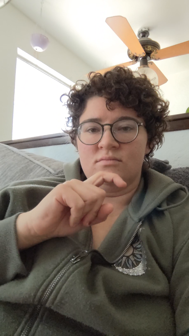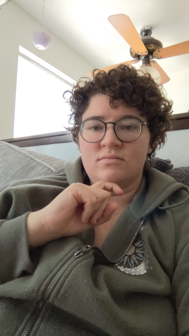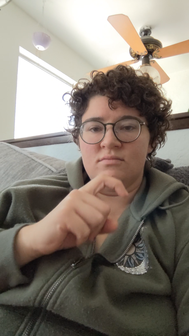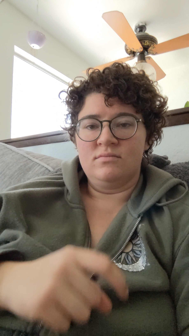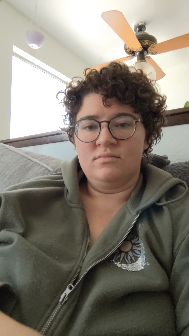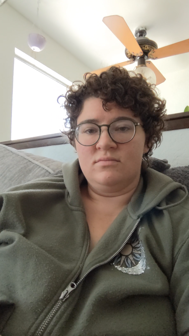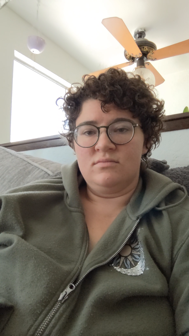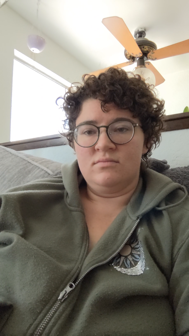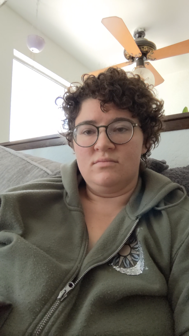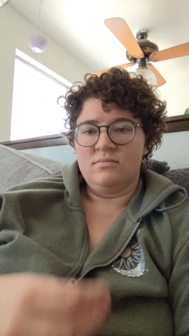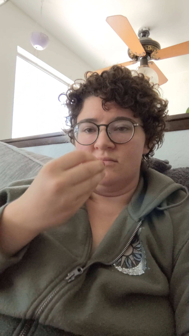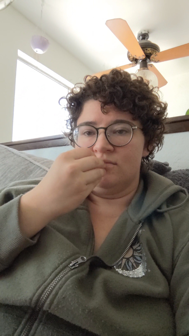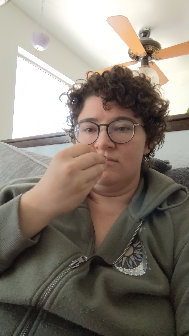eat